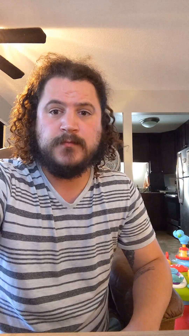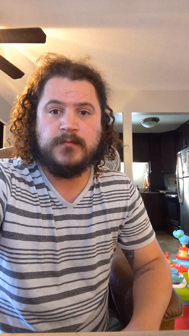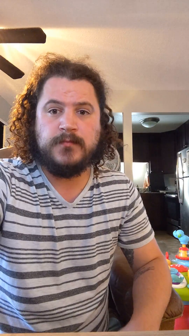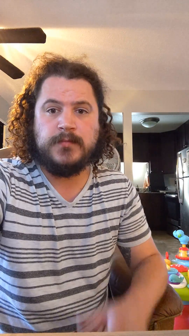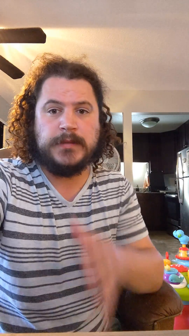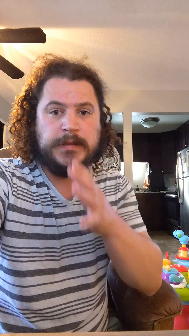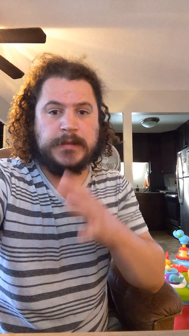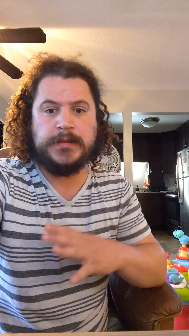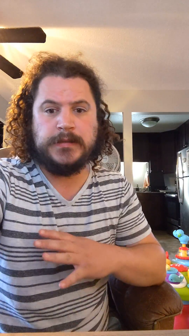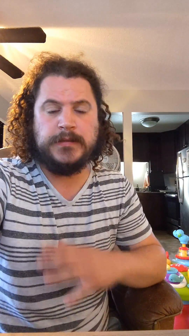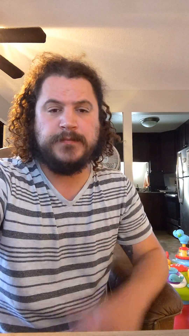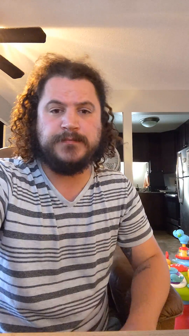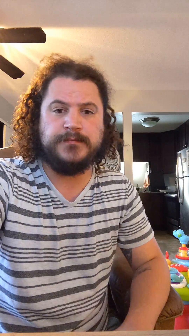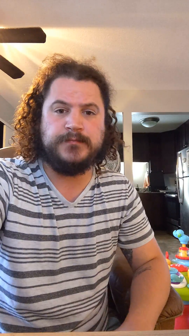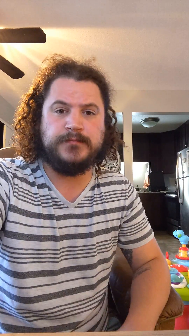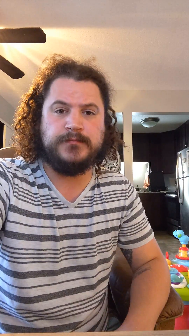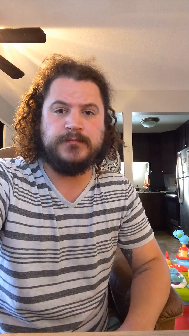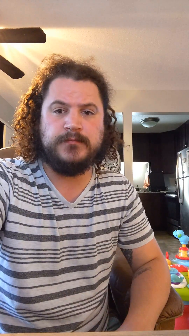lady